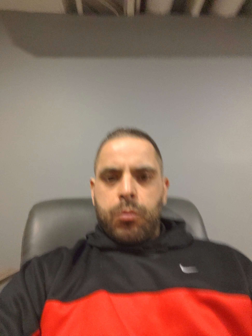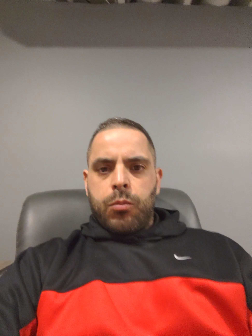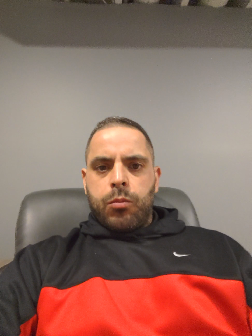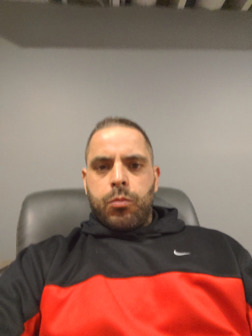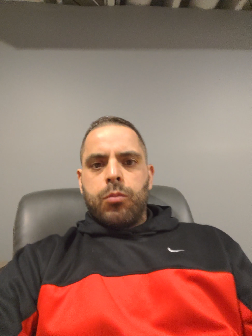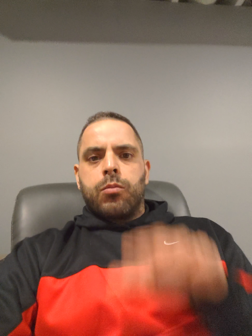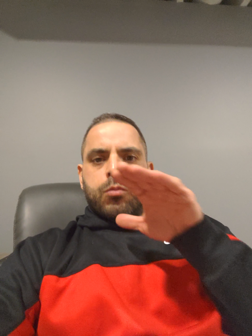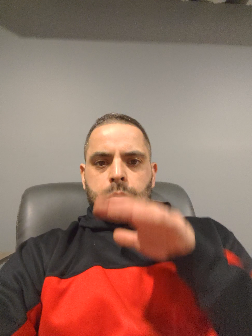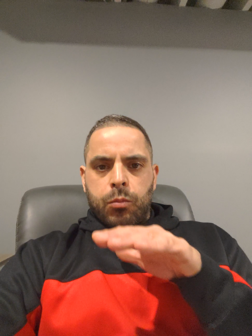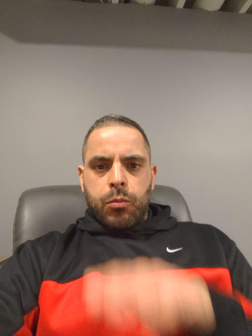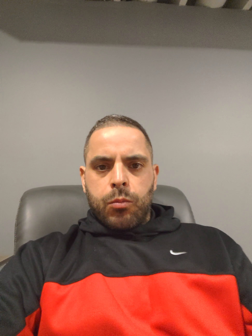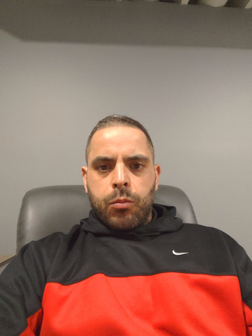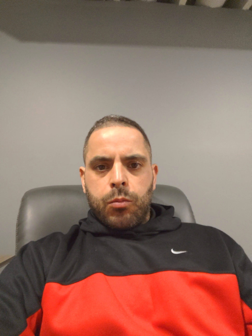on